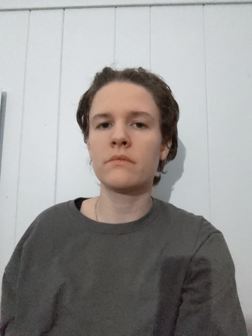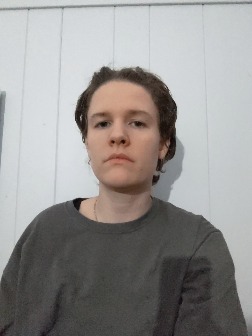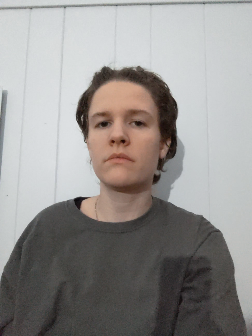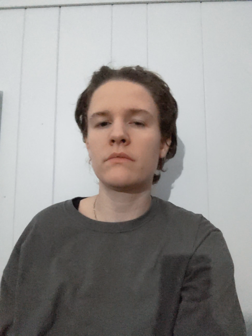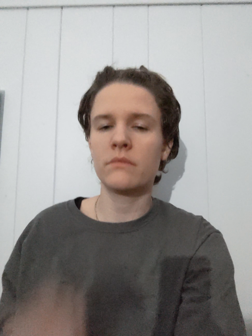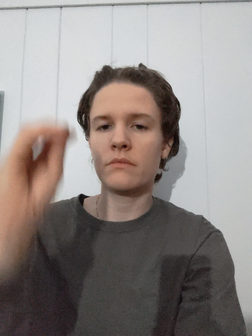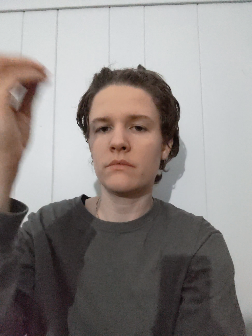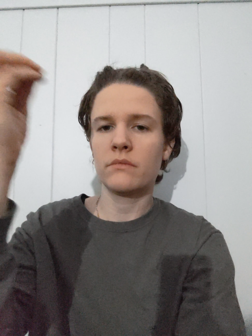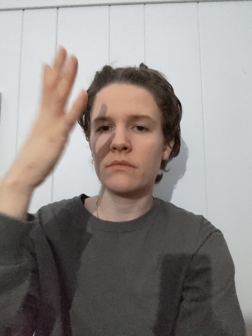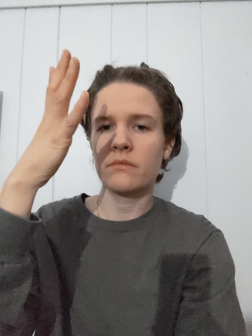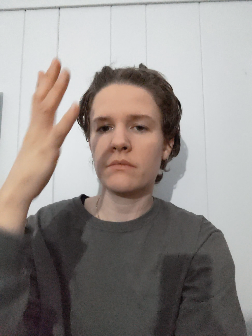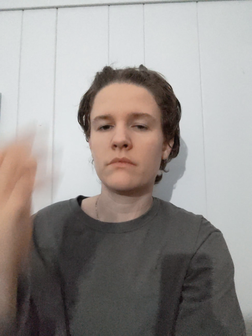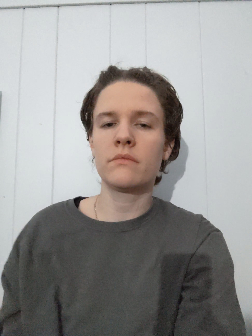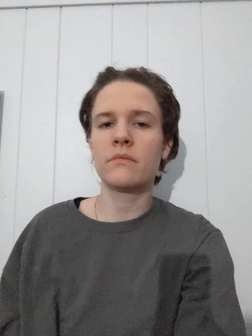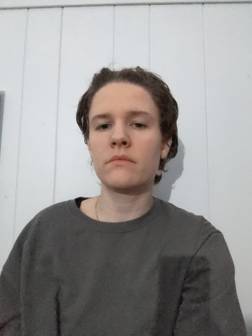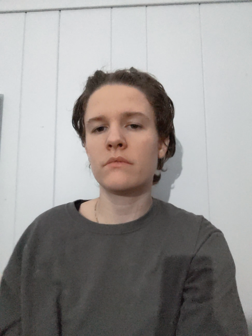sun